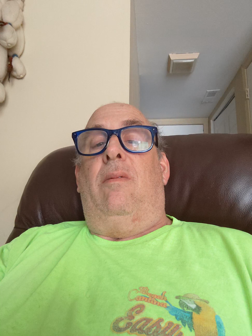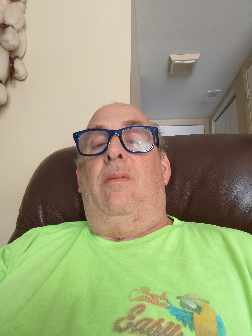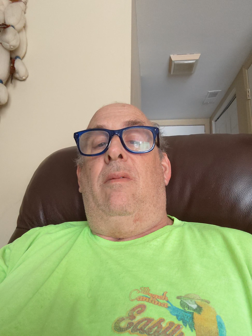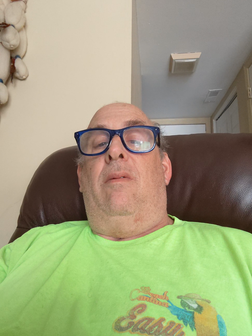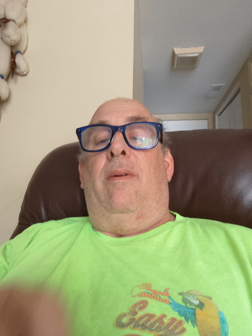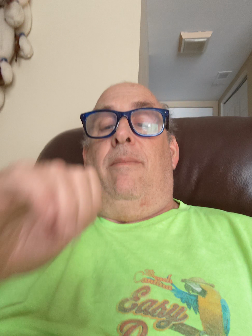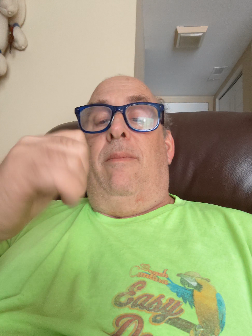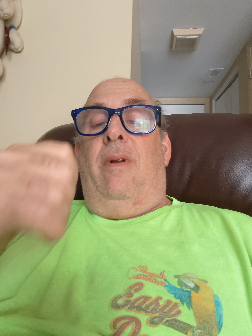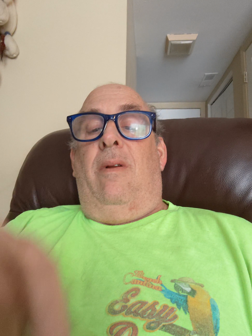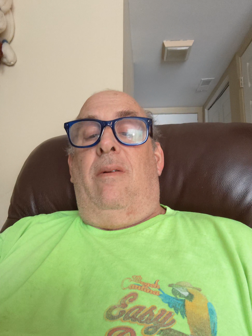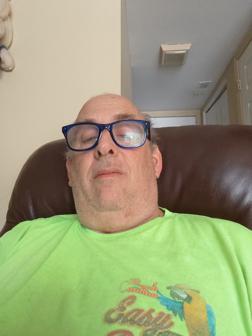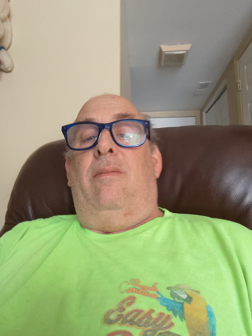make